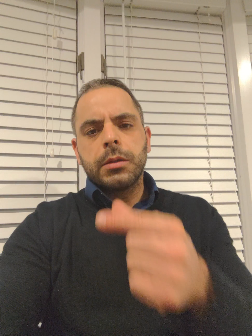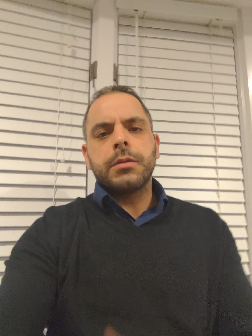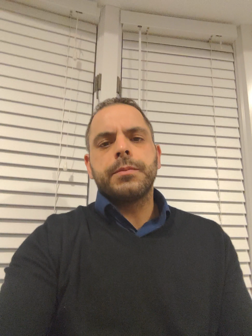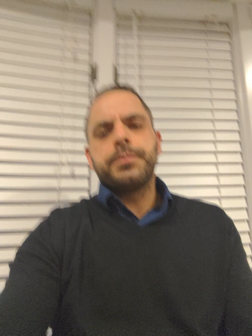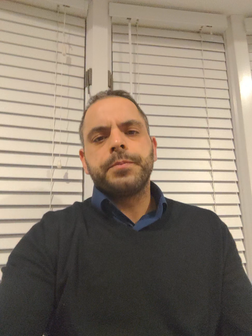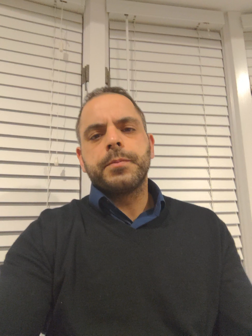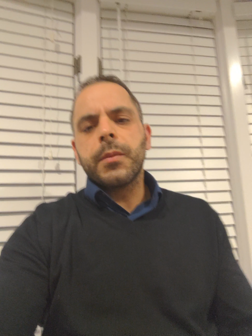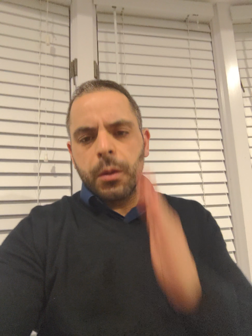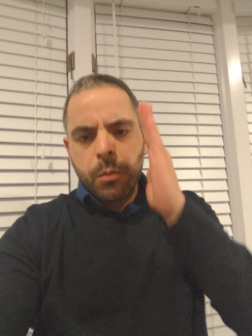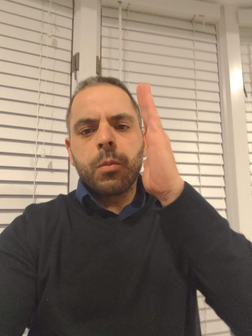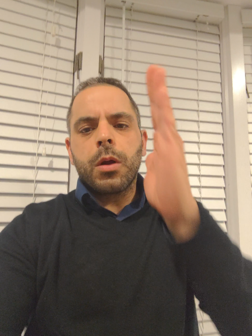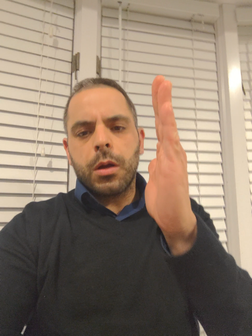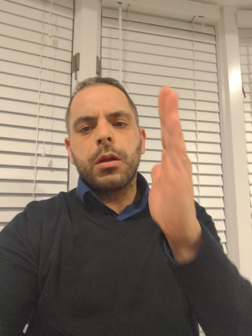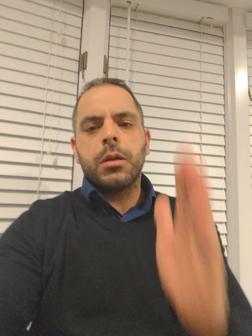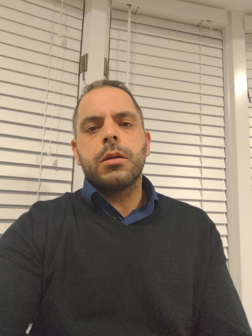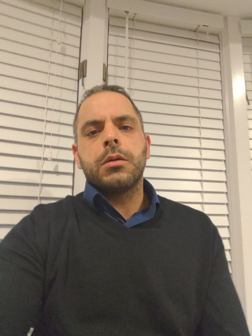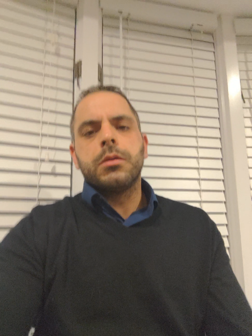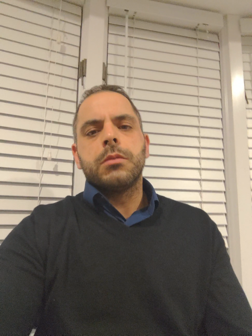will